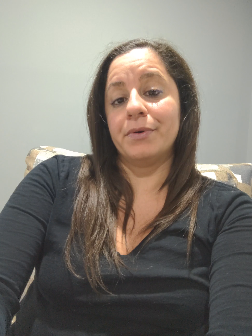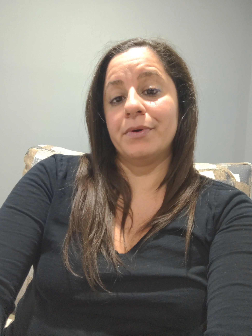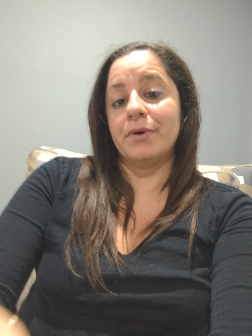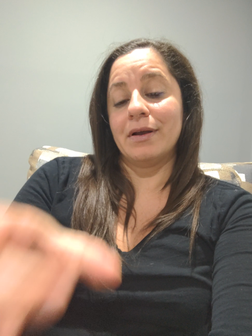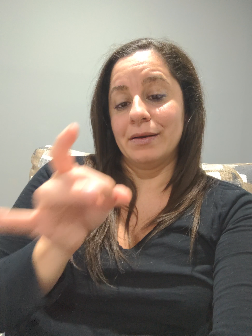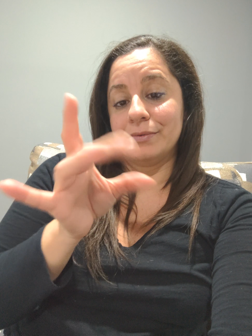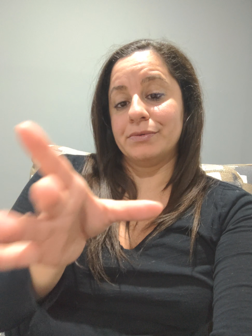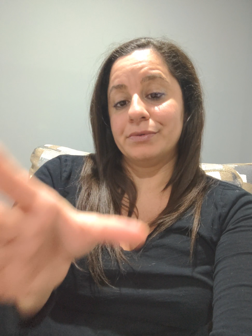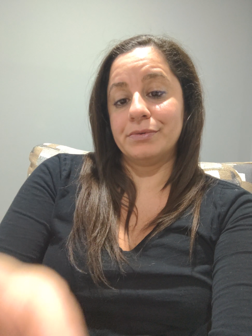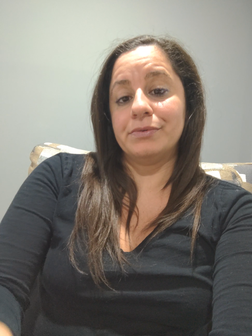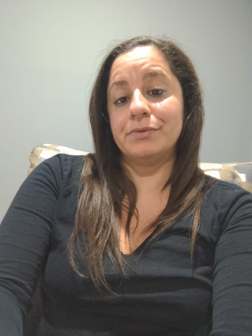hate